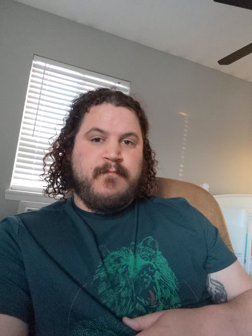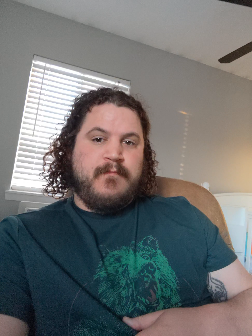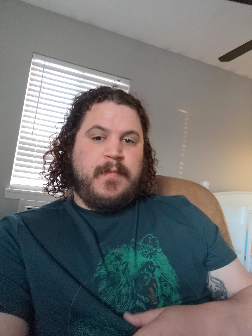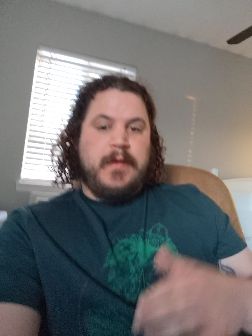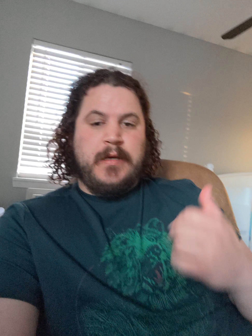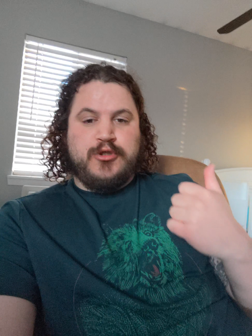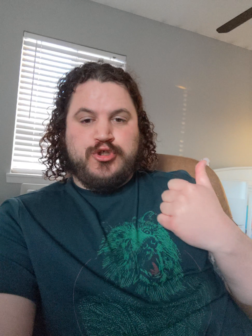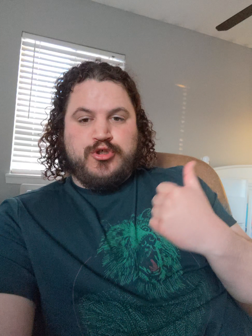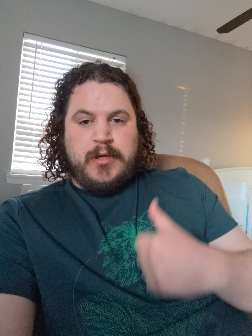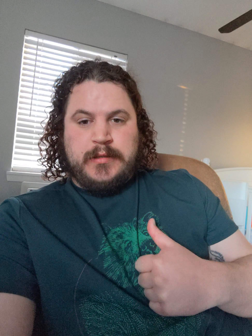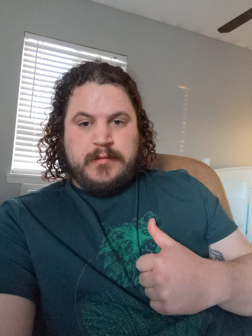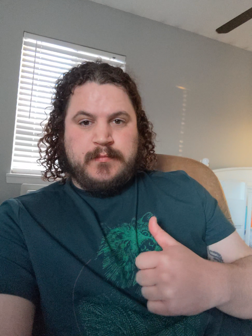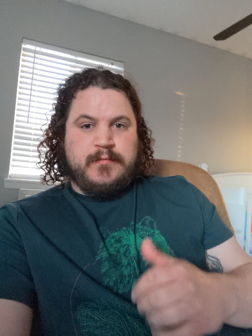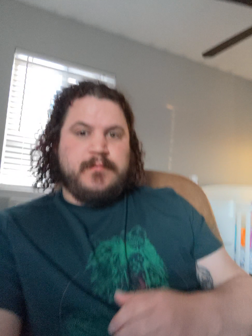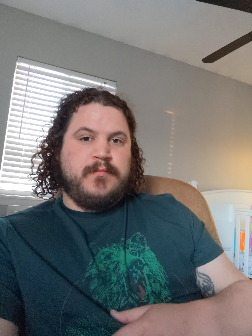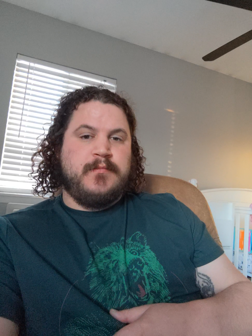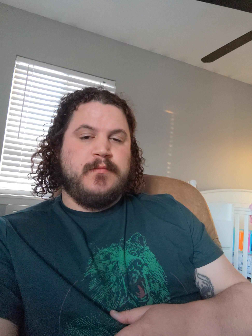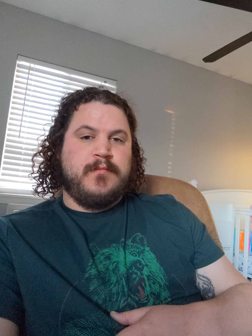jacket